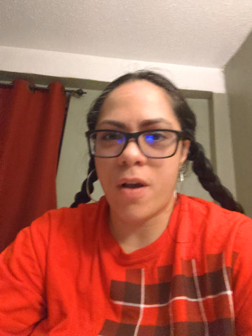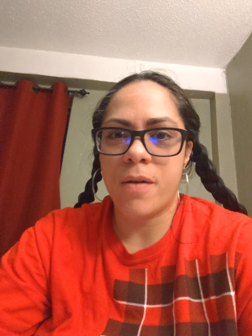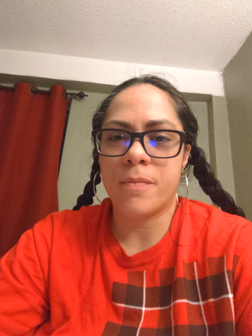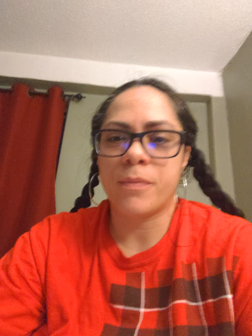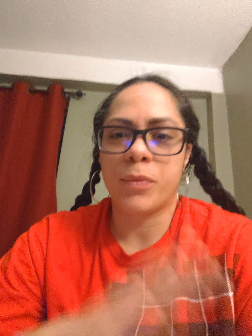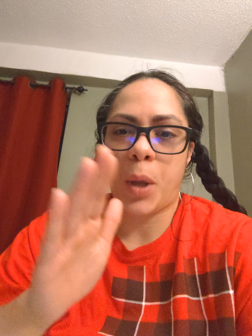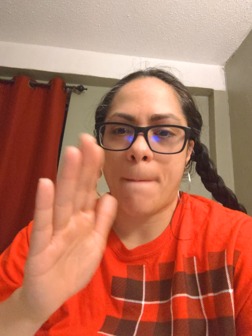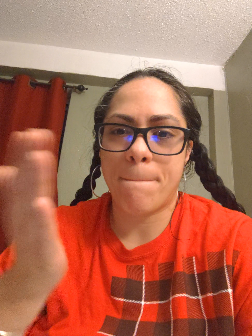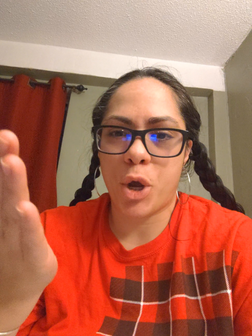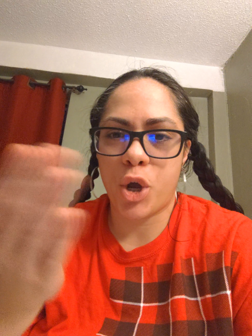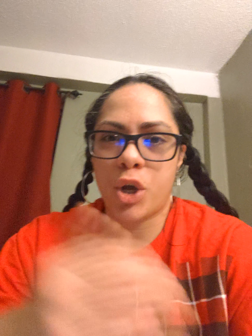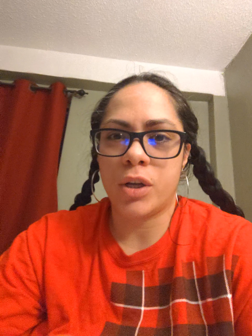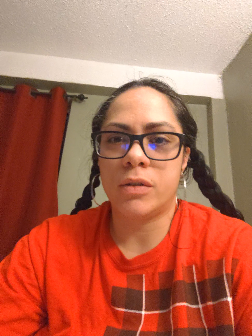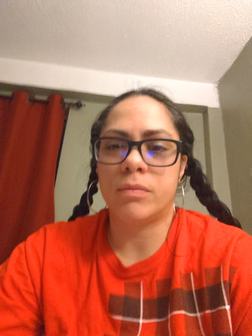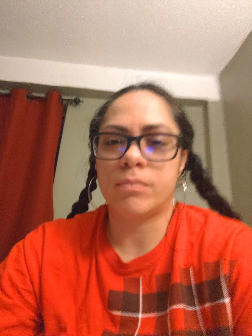book